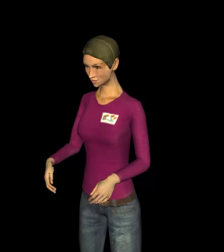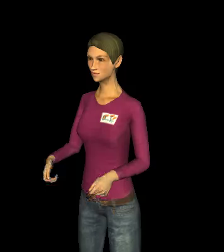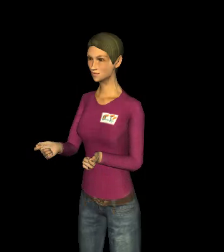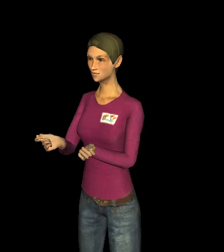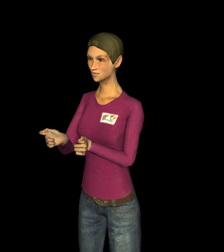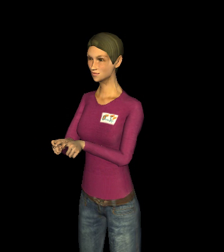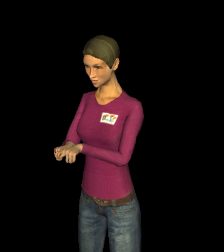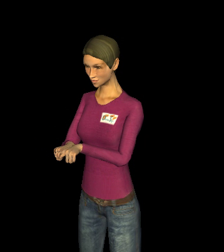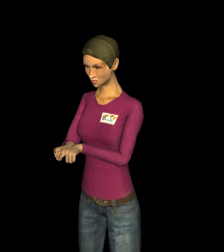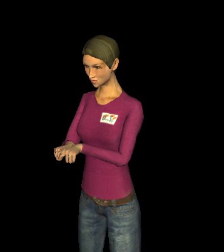مغلق